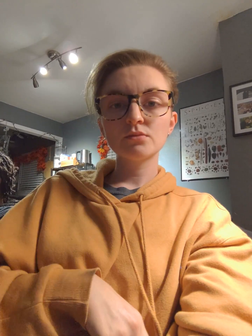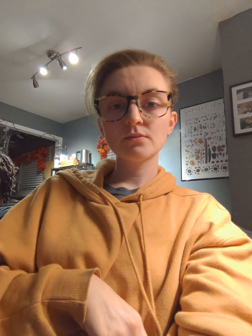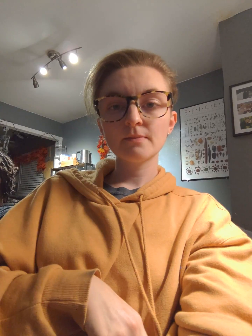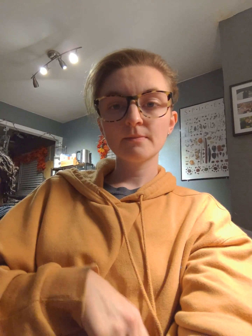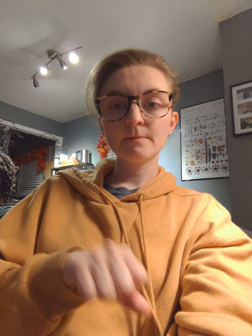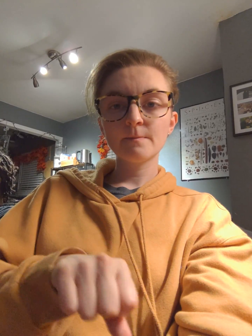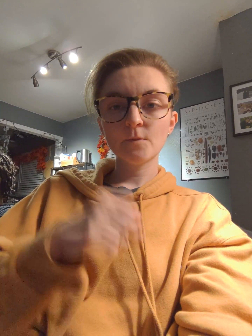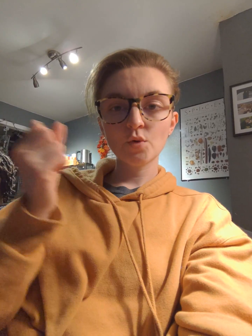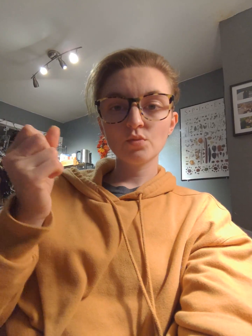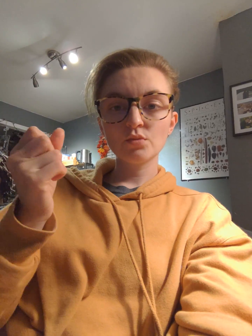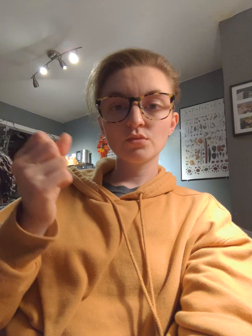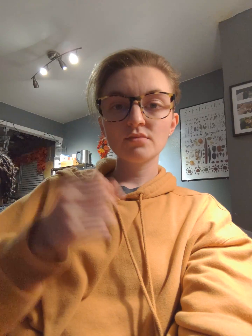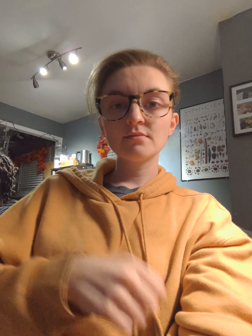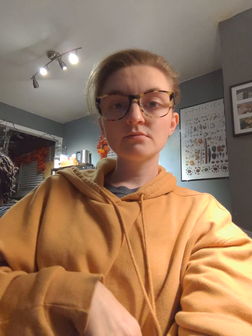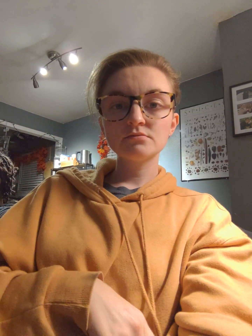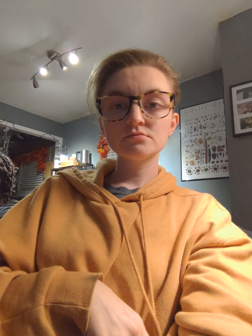broken